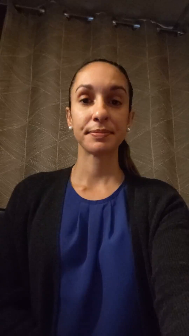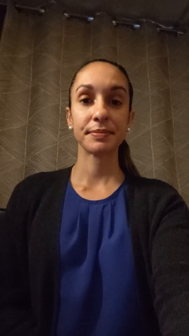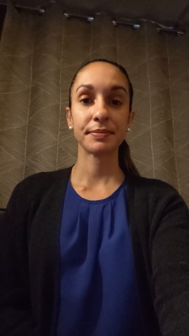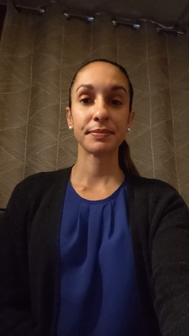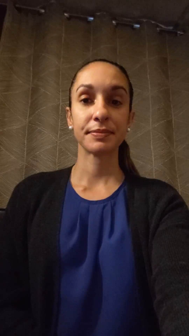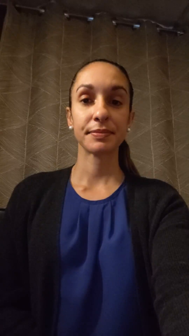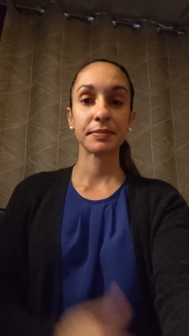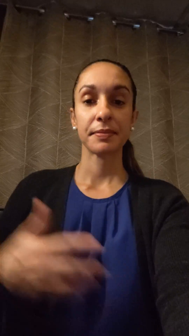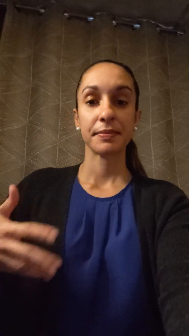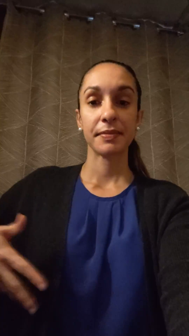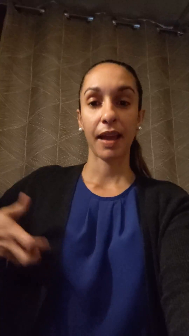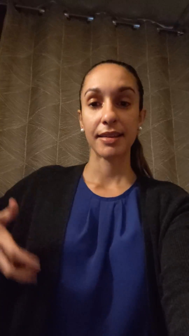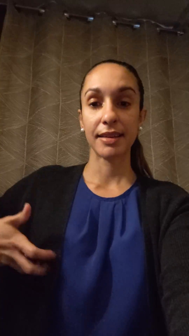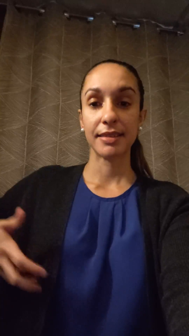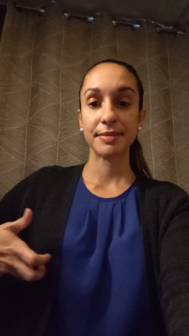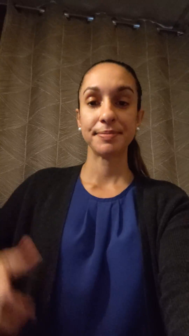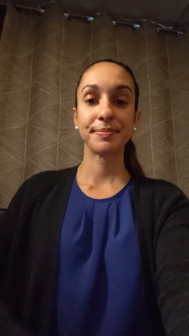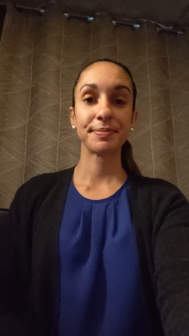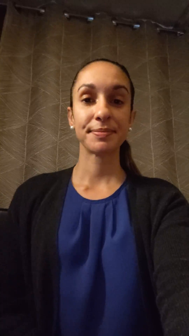monkey